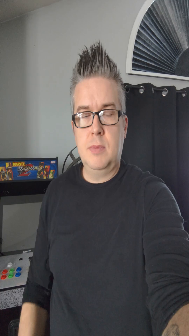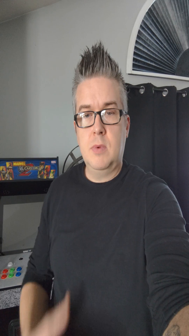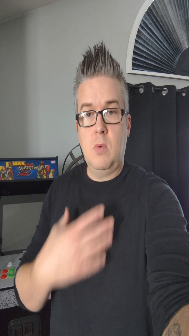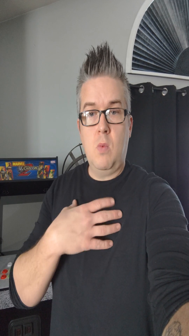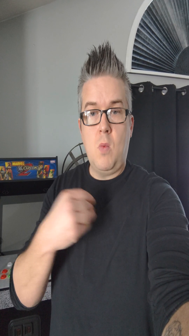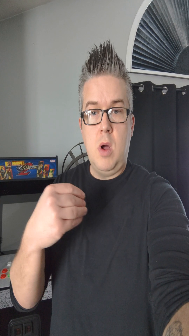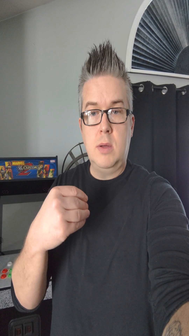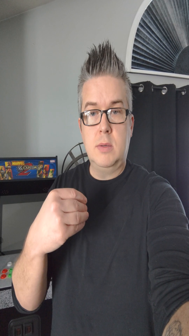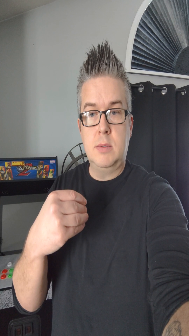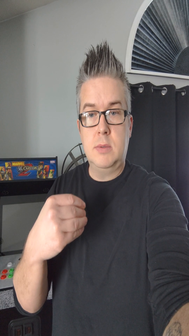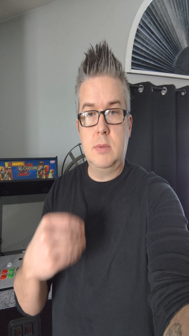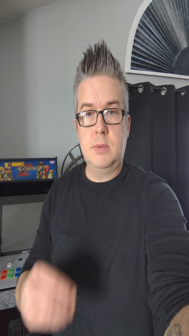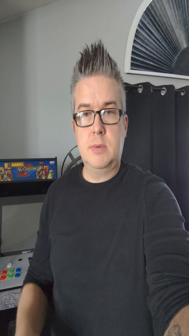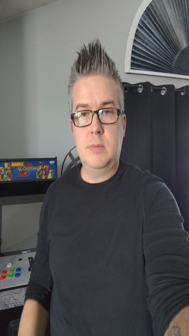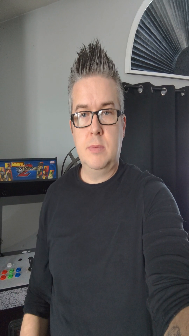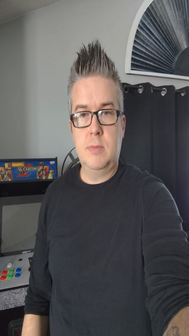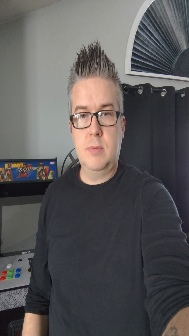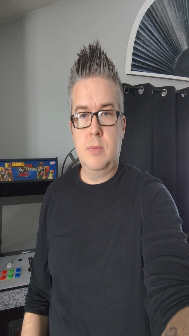white